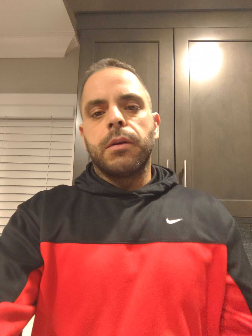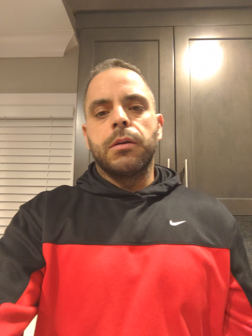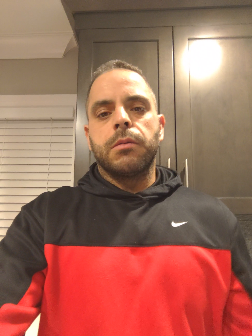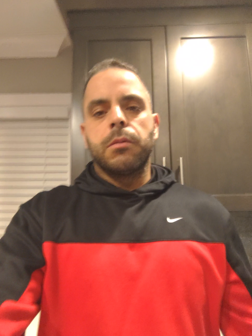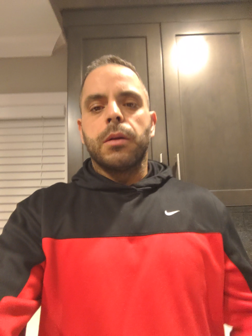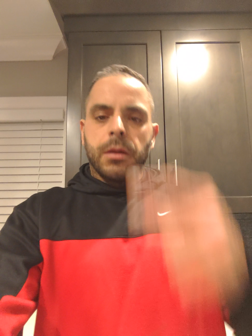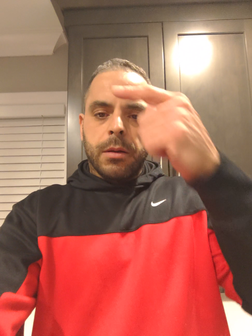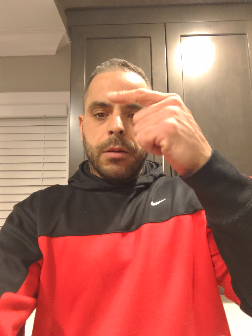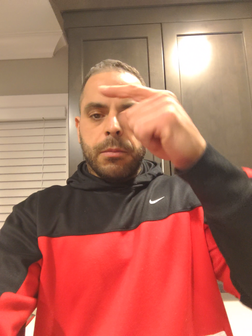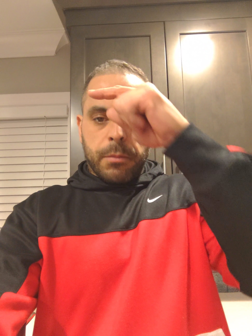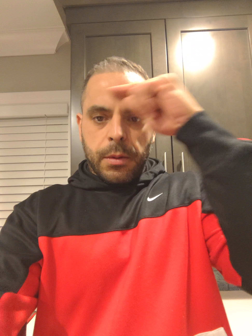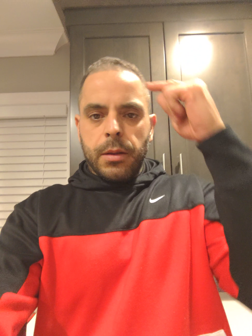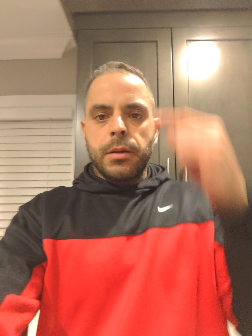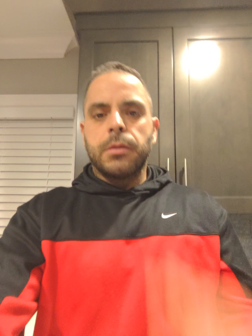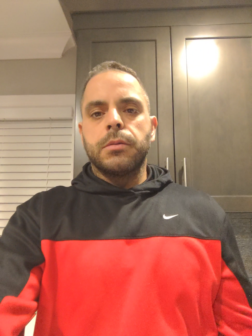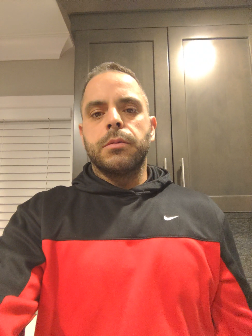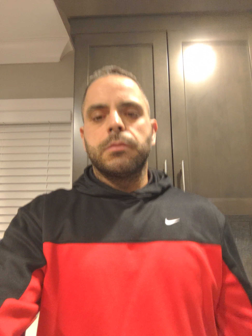black